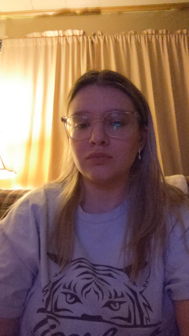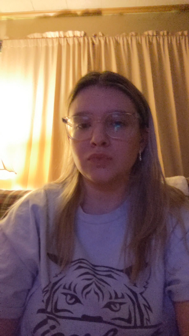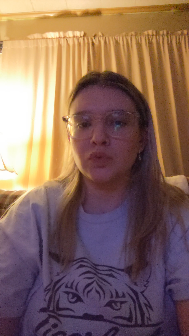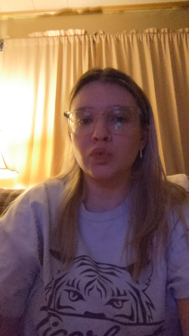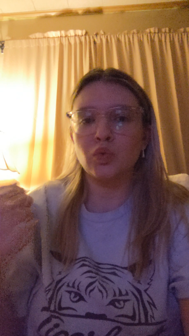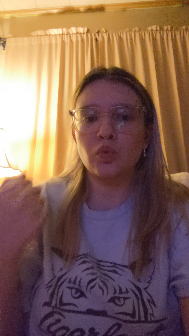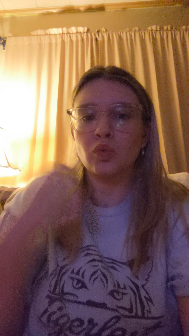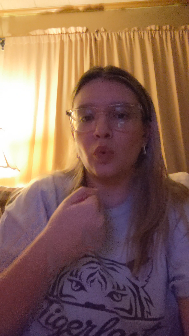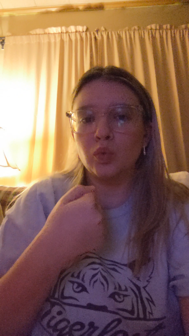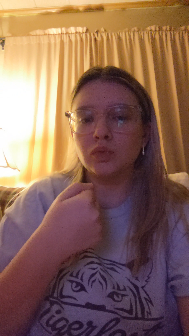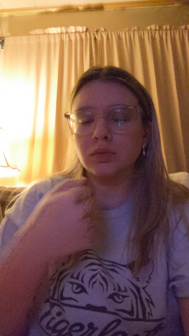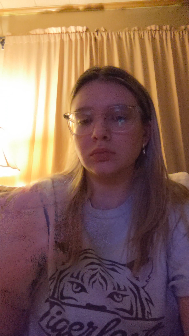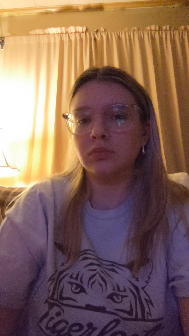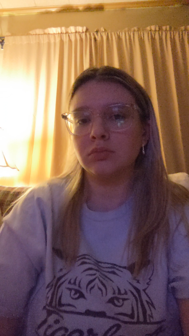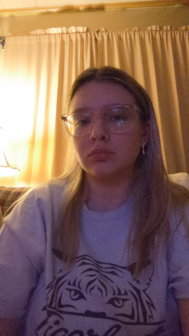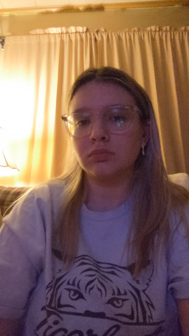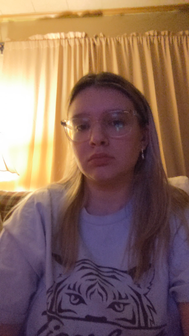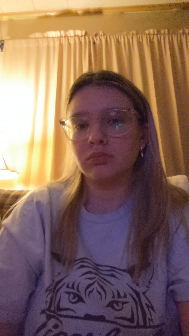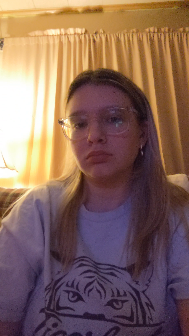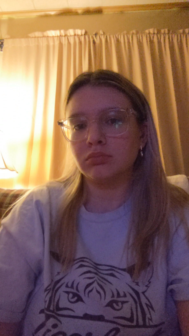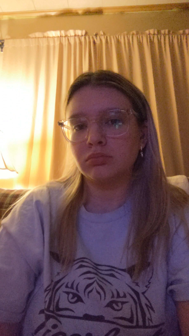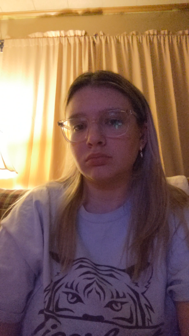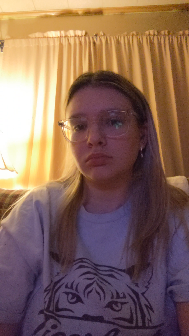coats